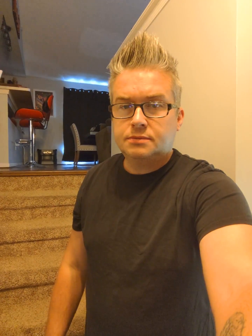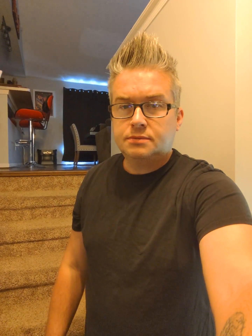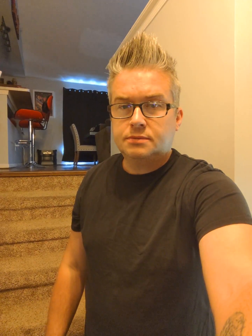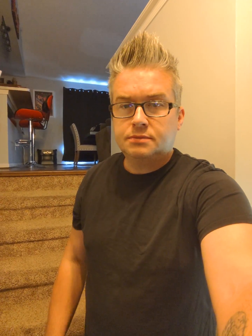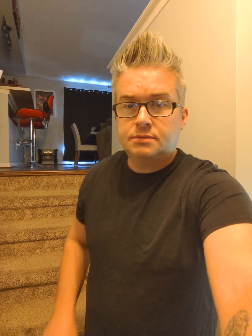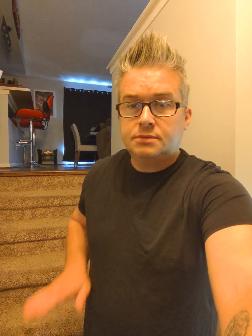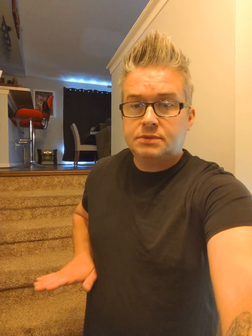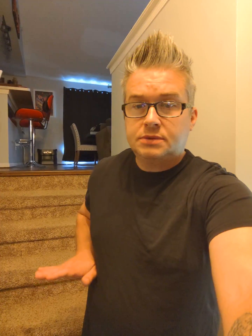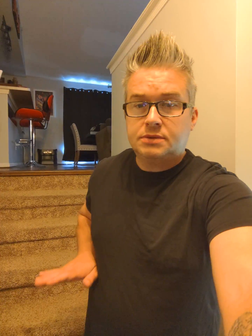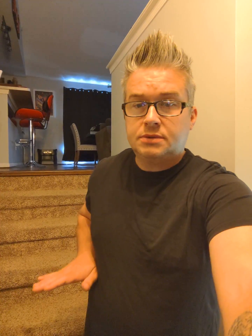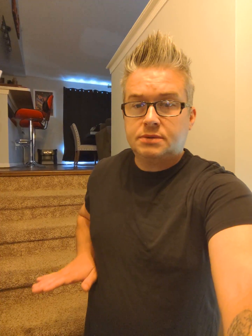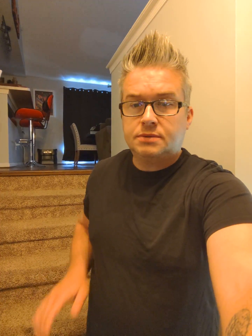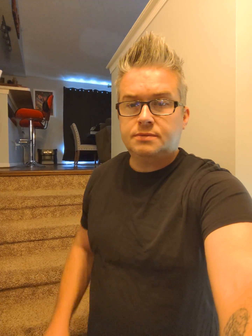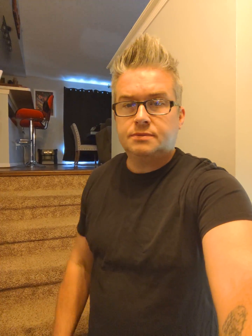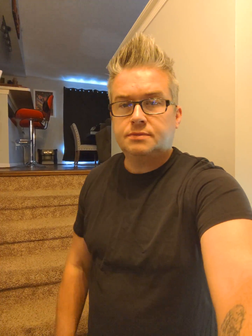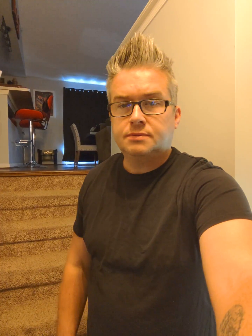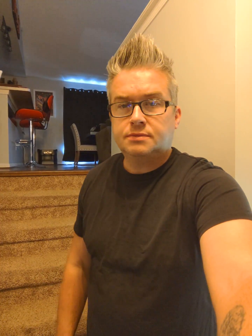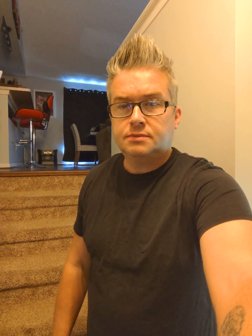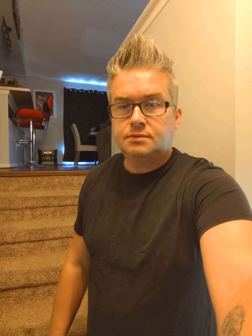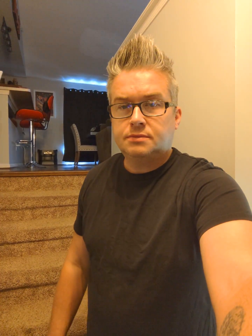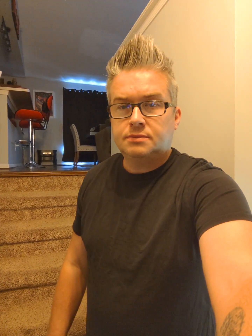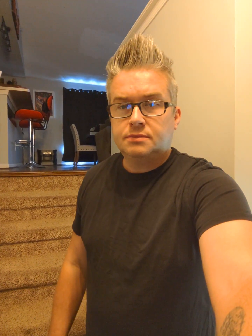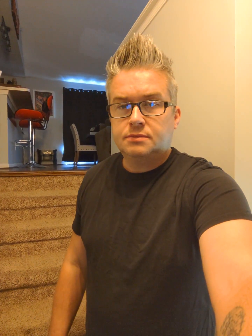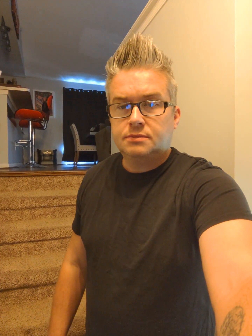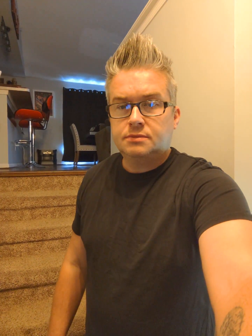penguin